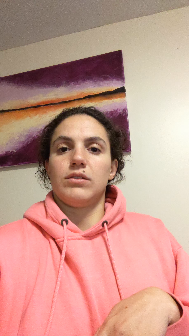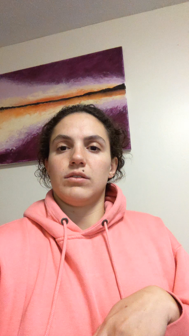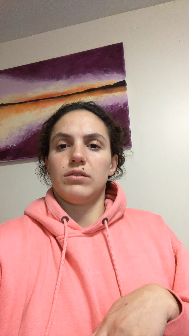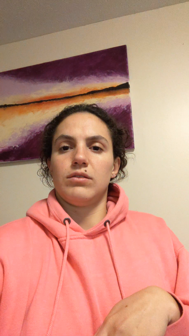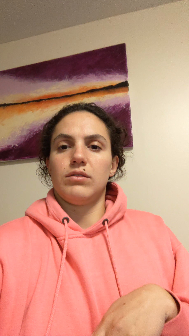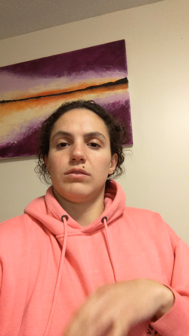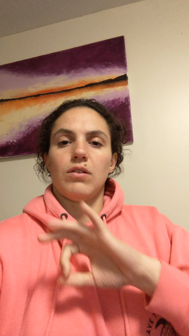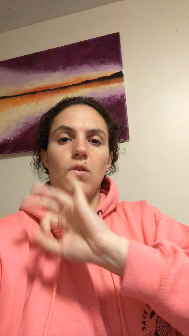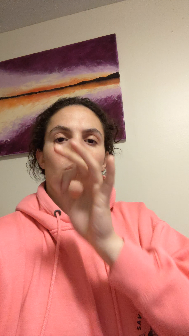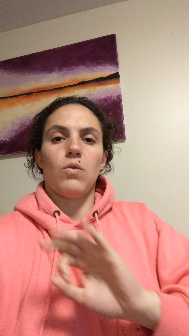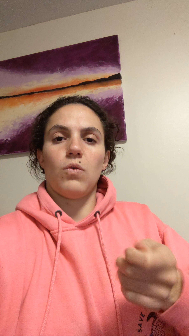hose